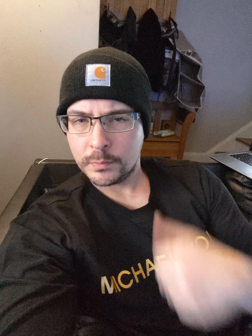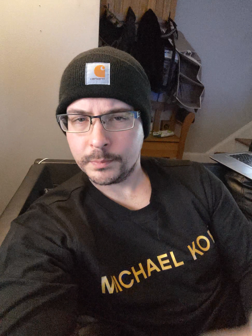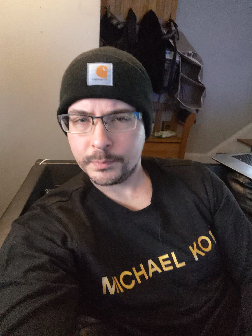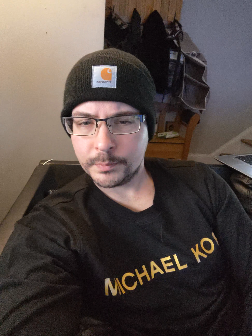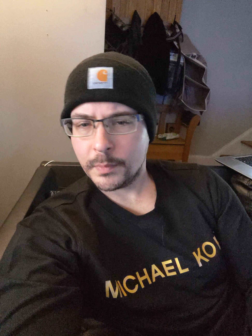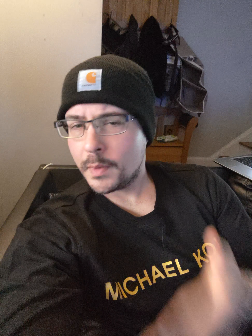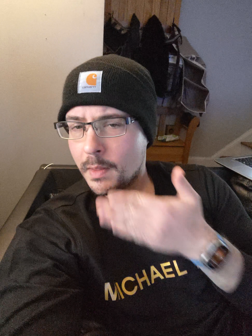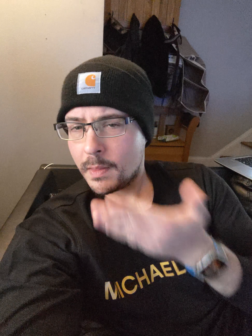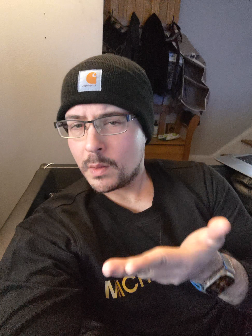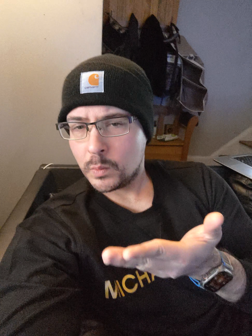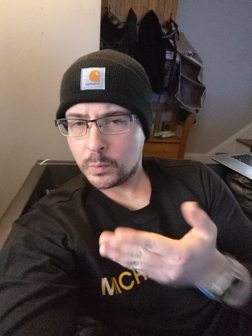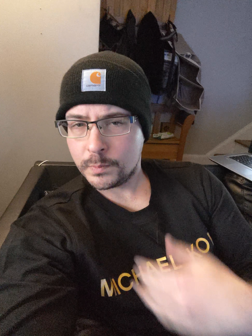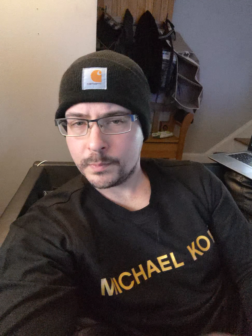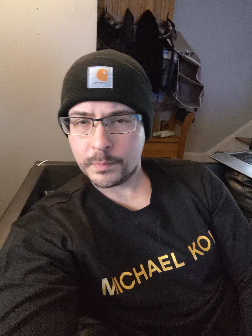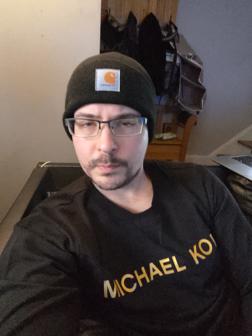thank you